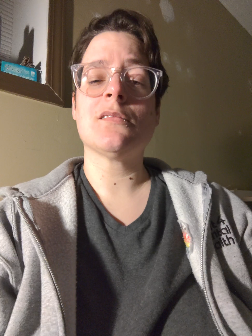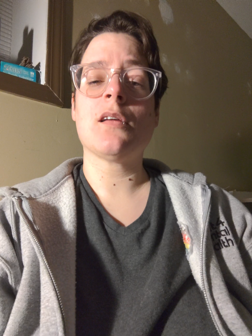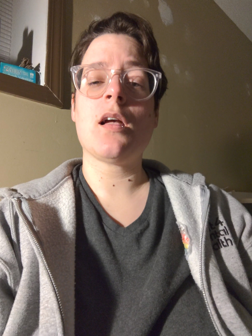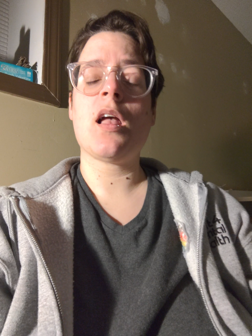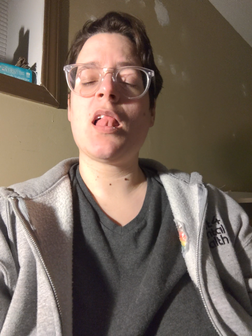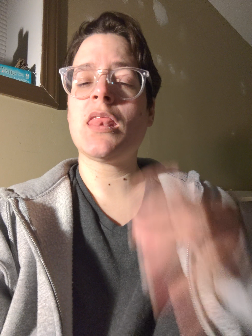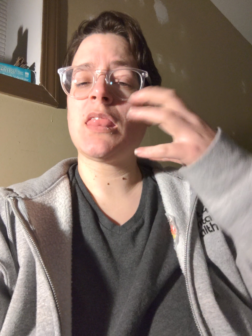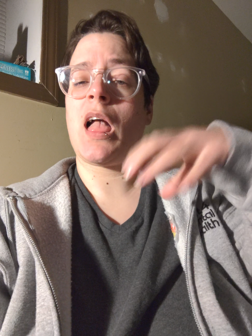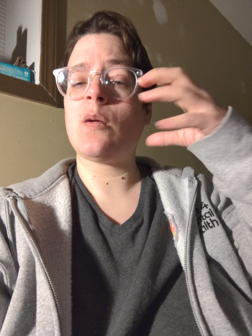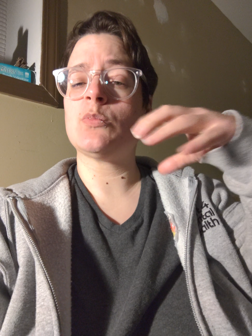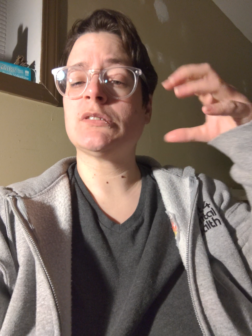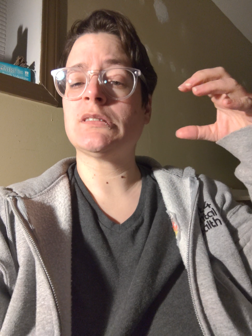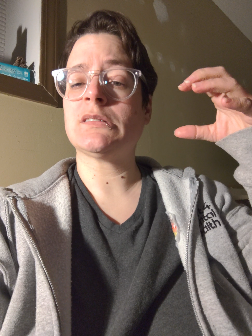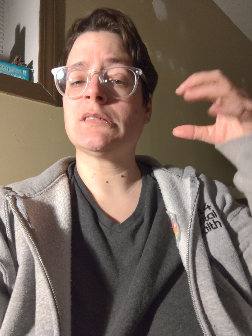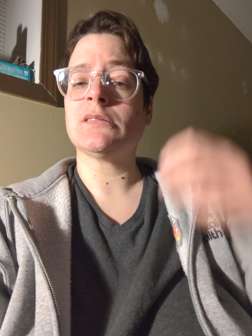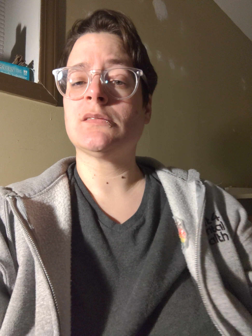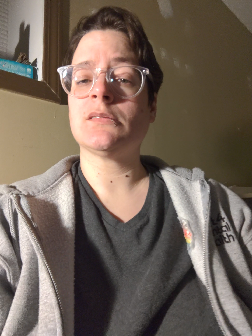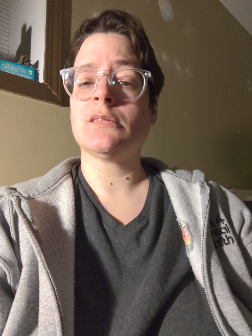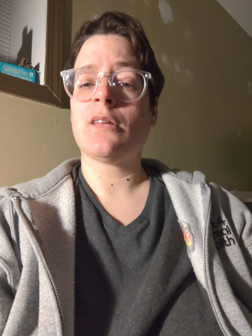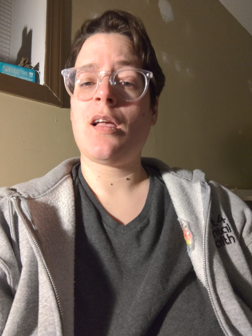cloud